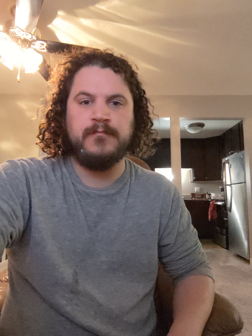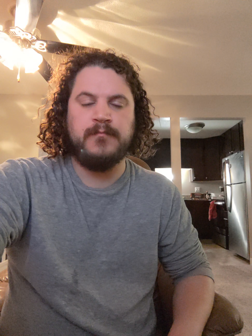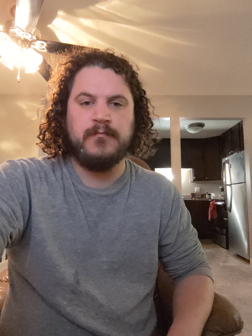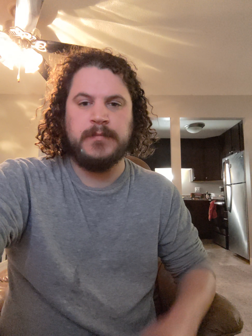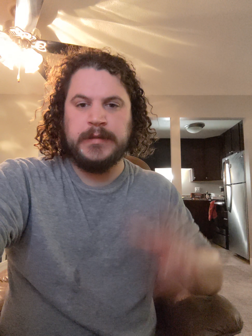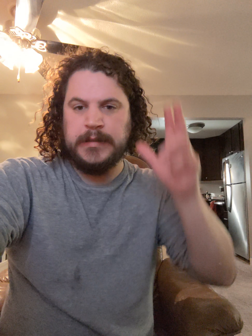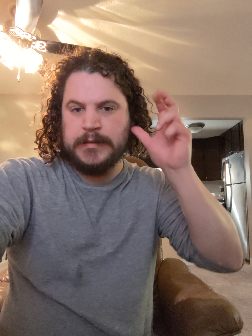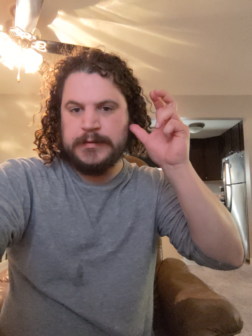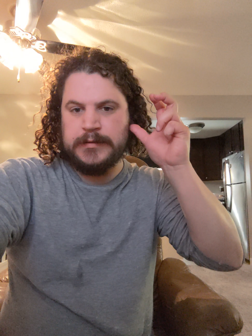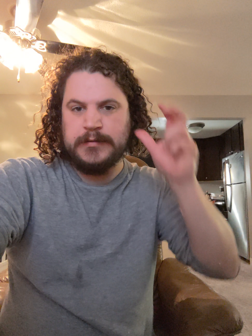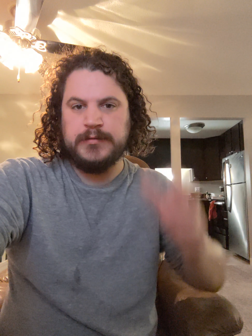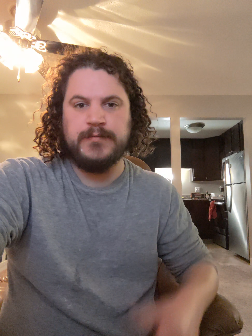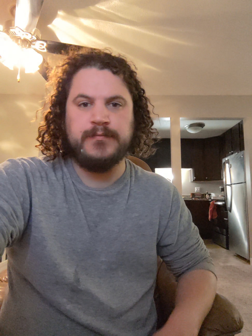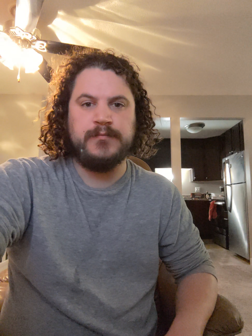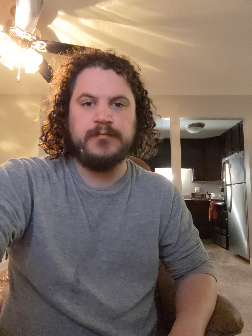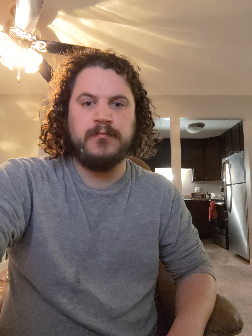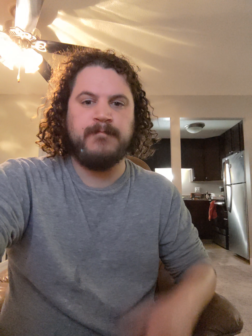listen